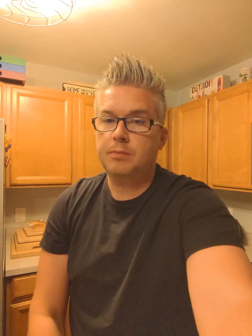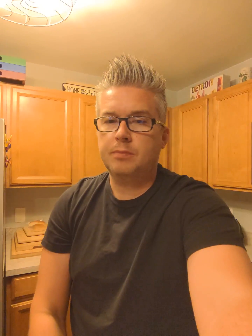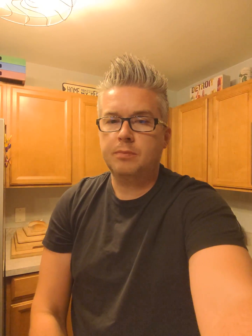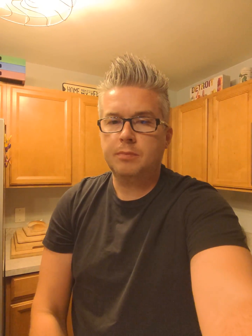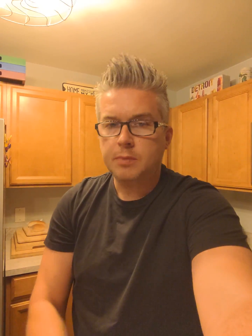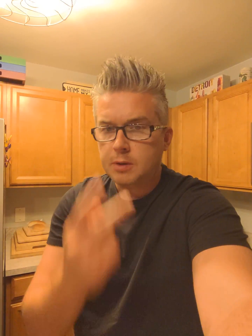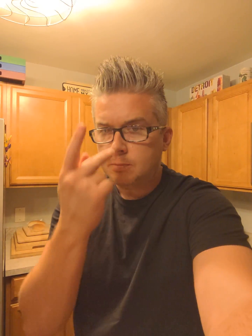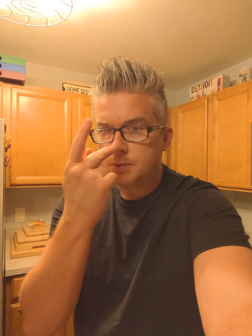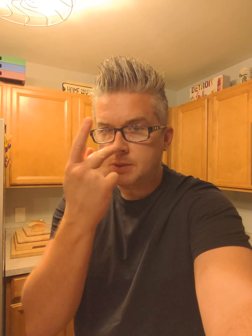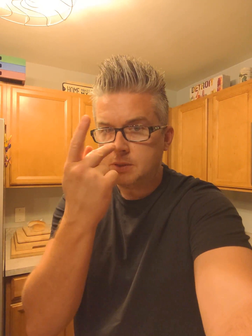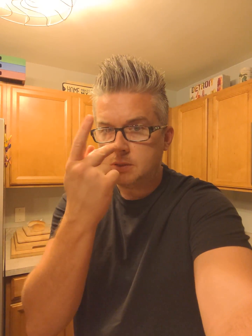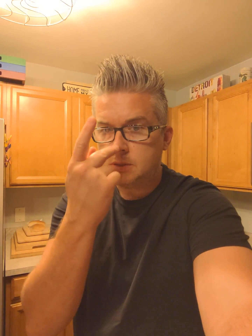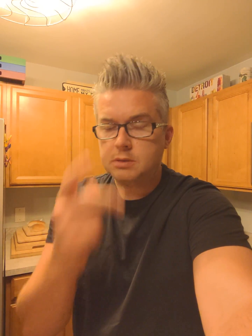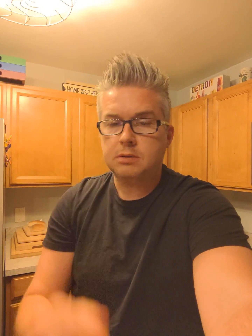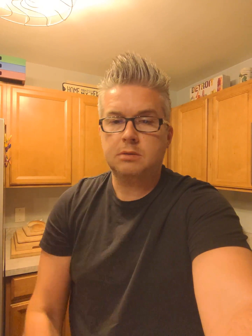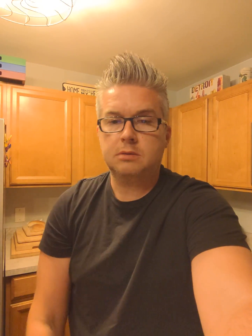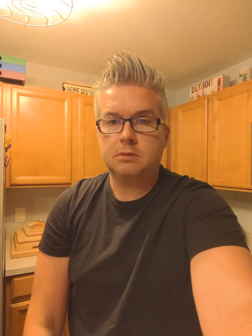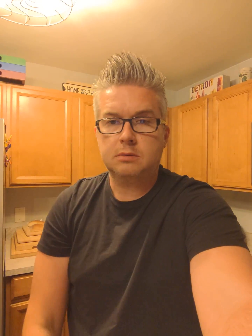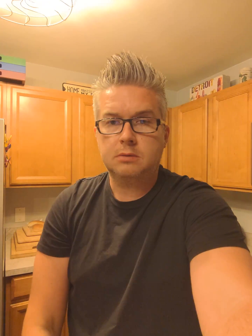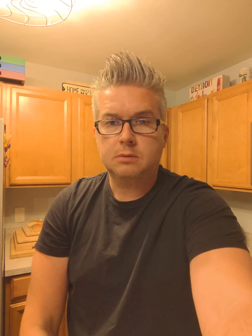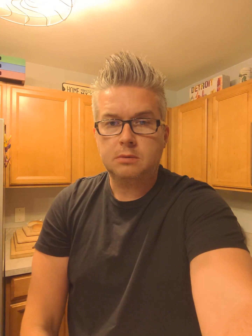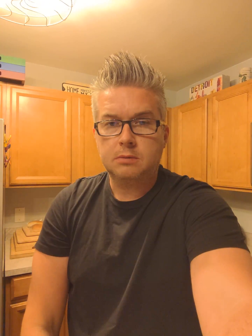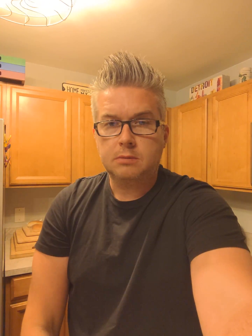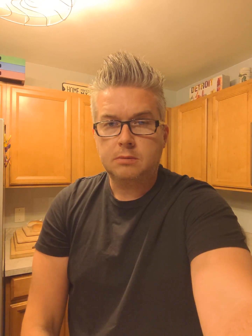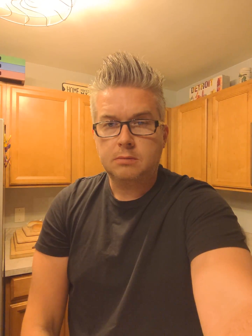penis